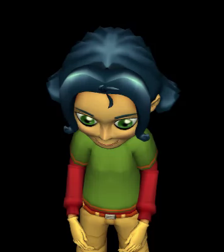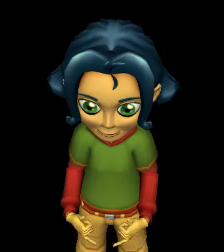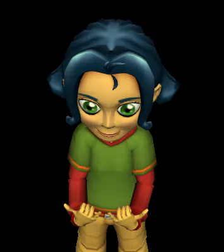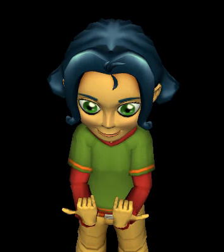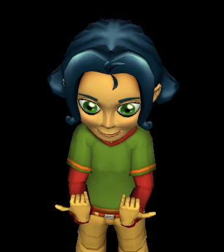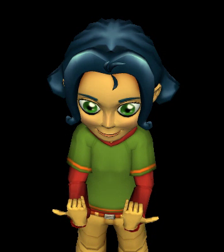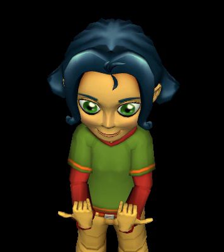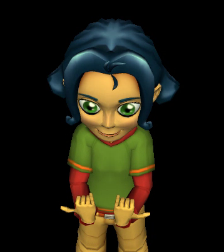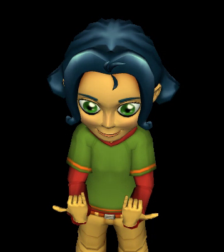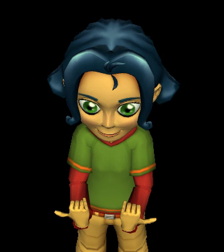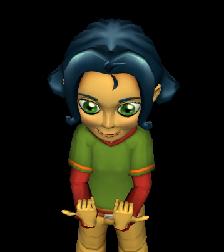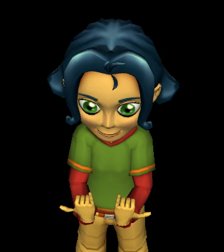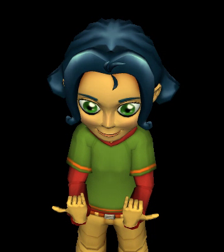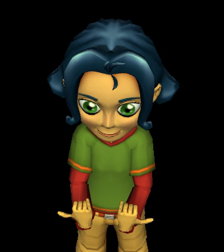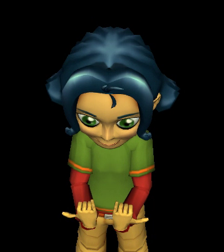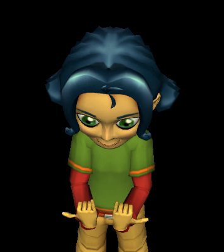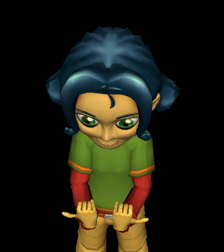يلعب